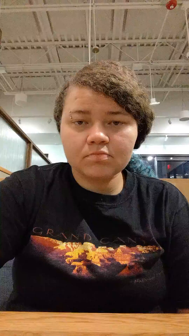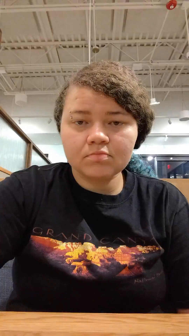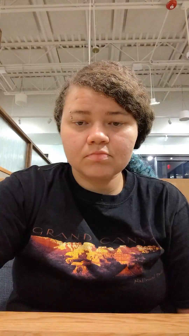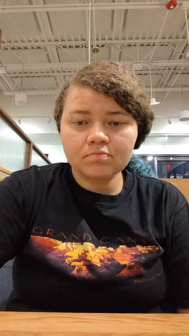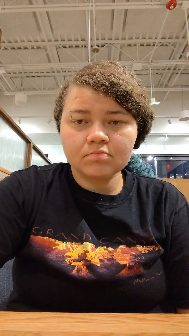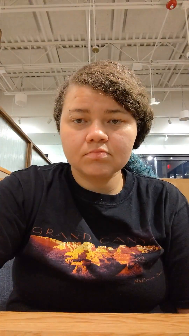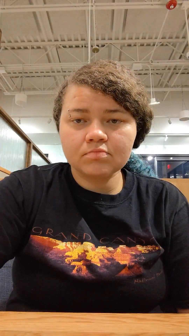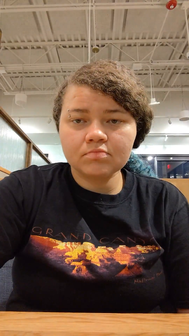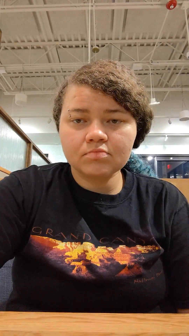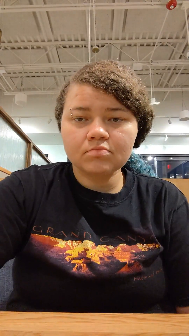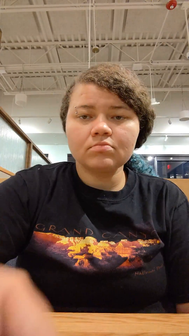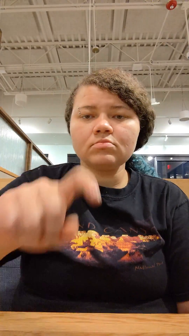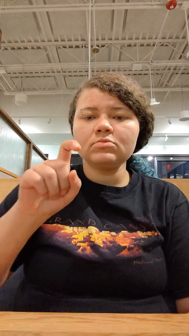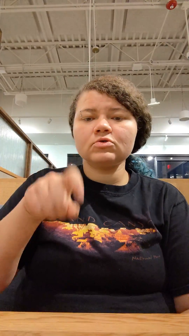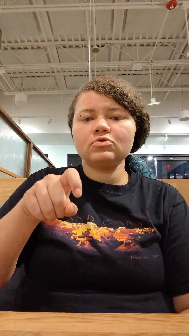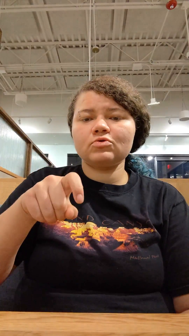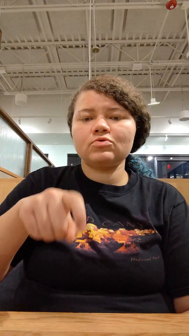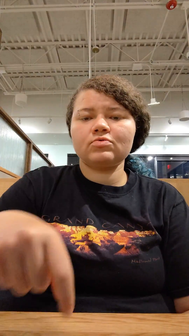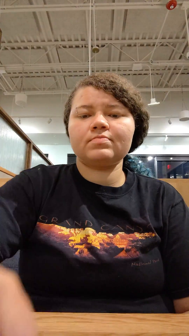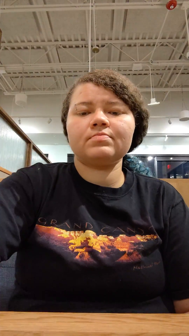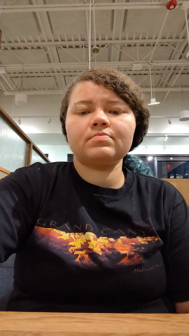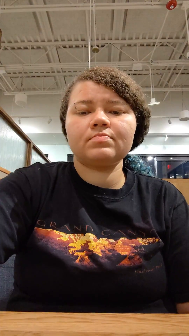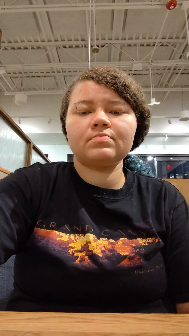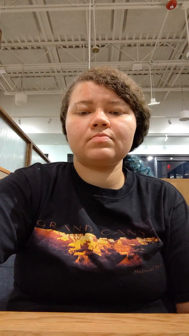should